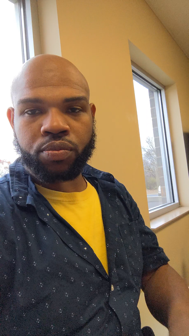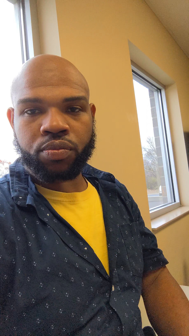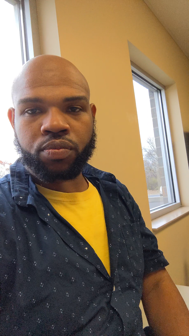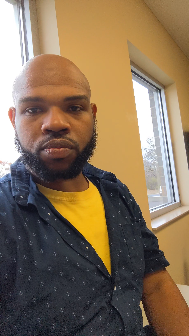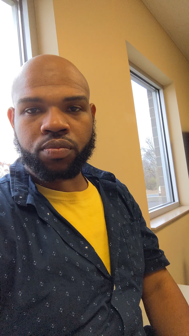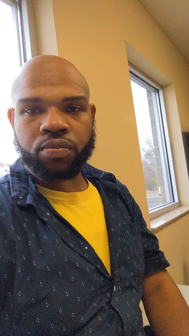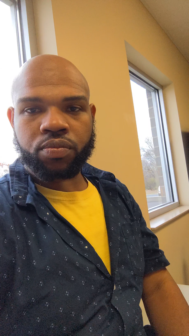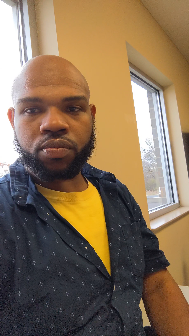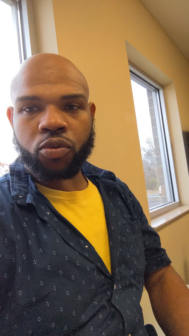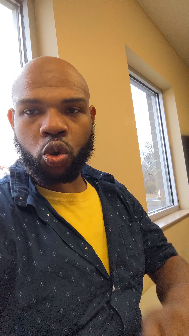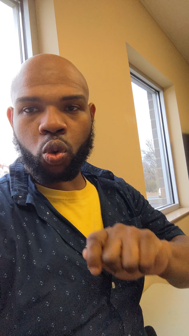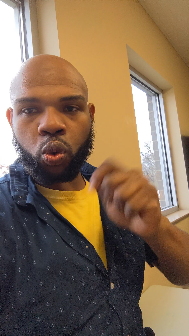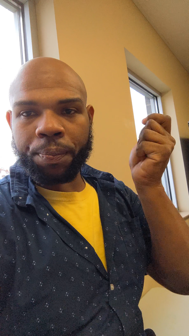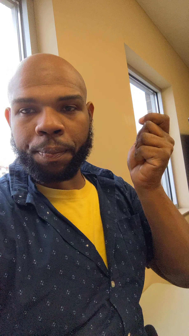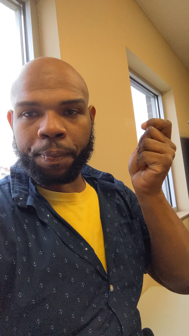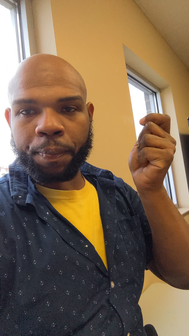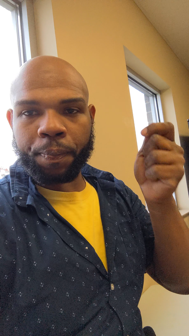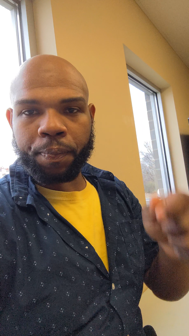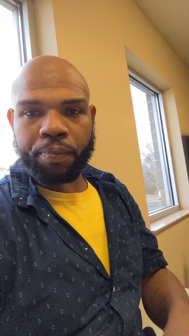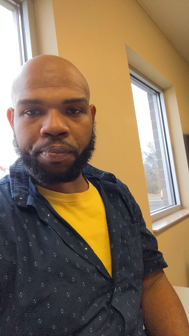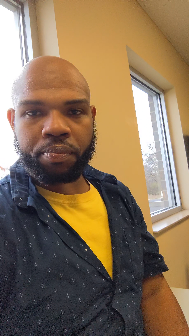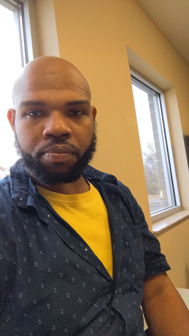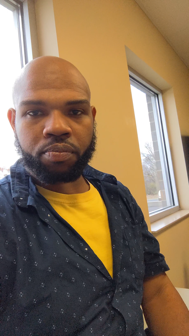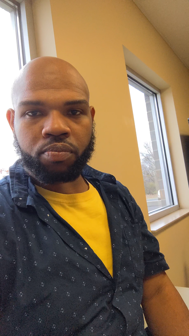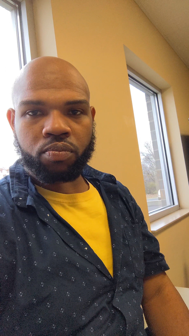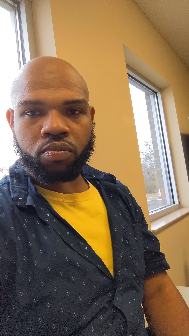rip